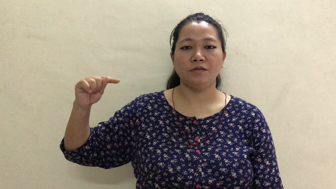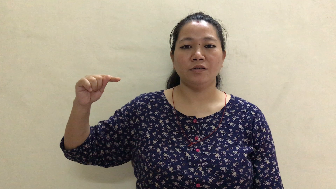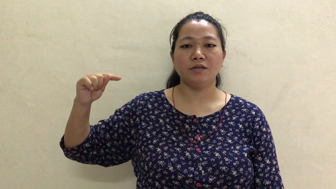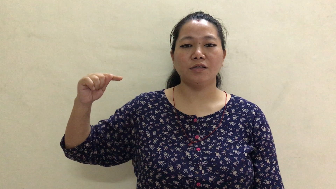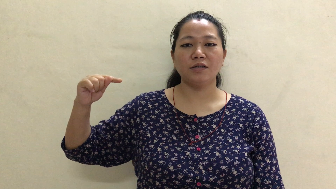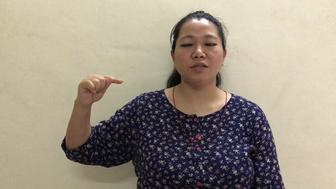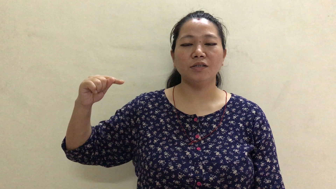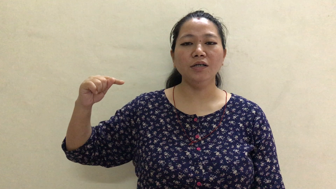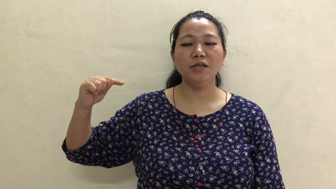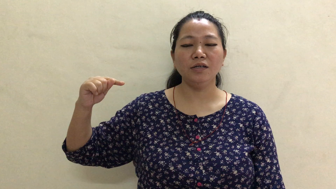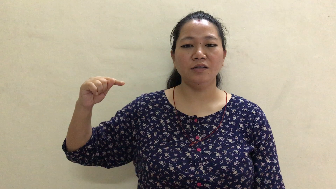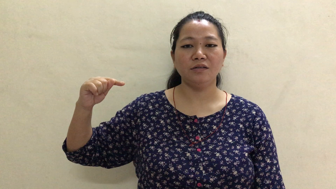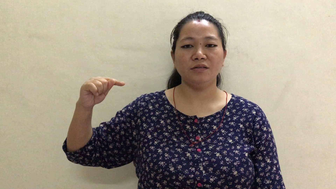क